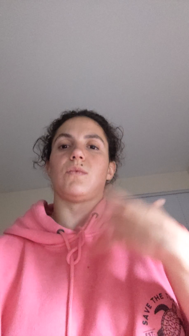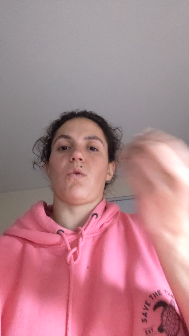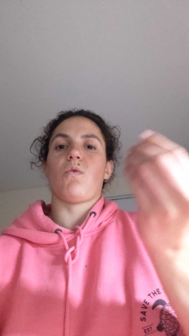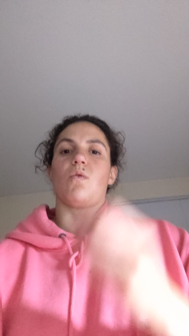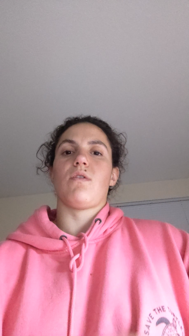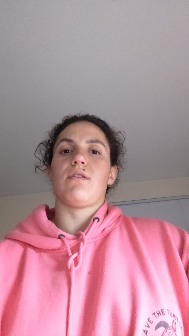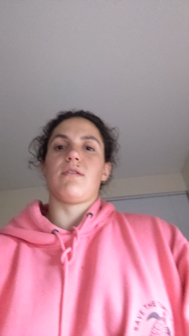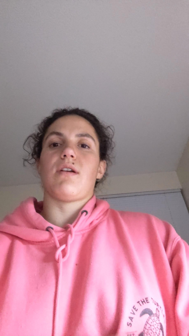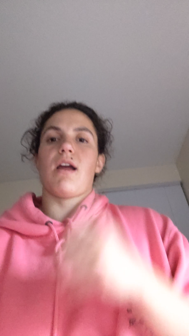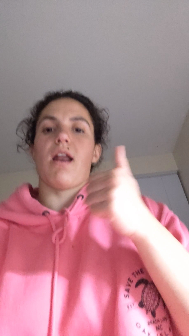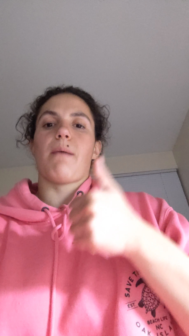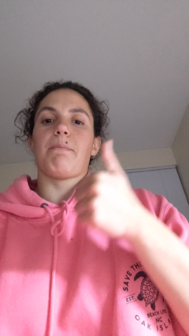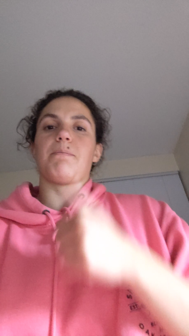help